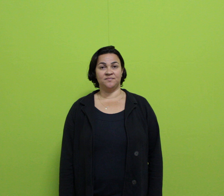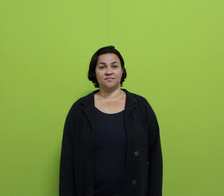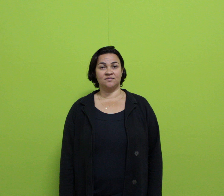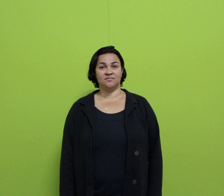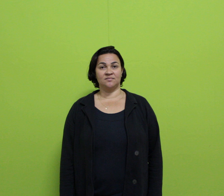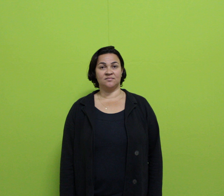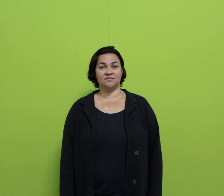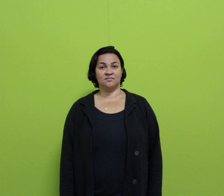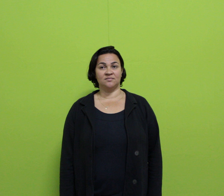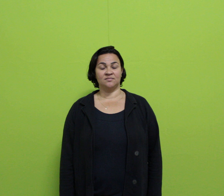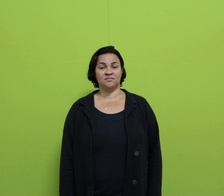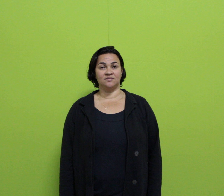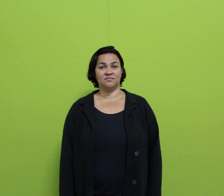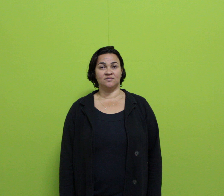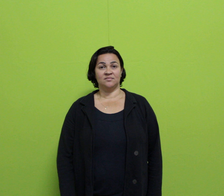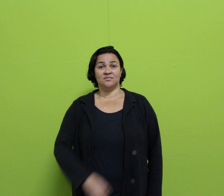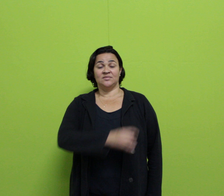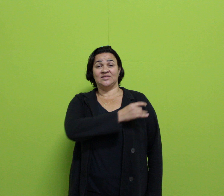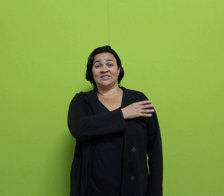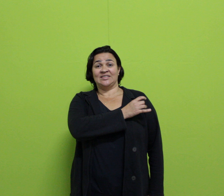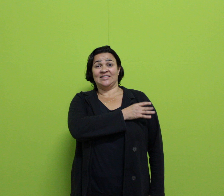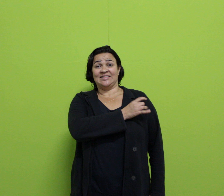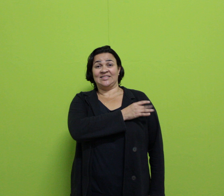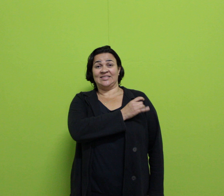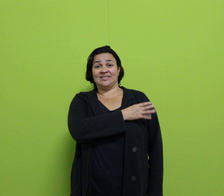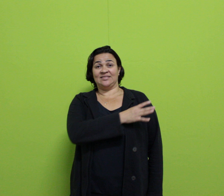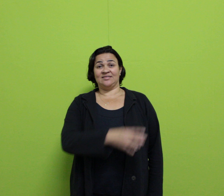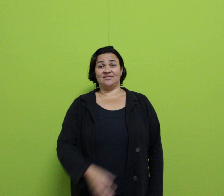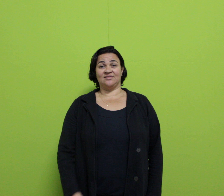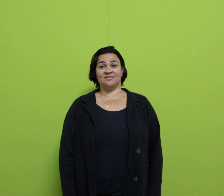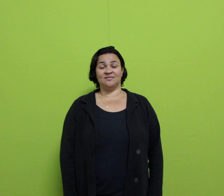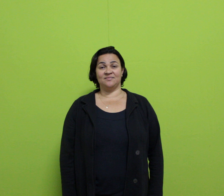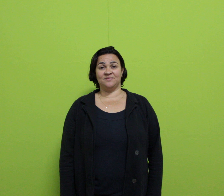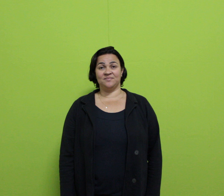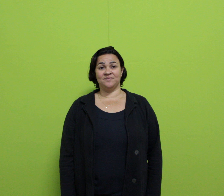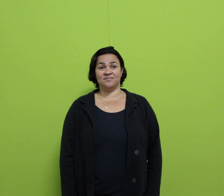medo